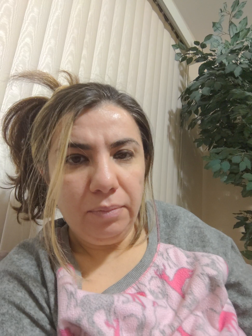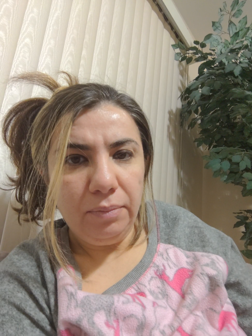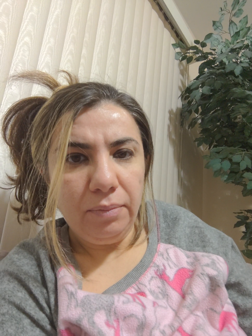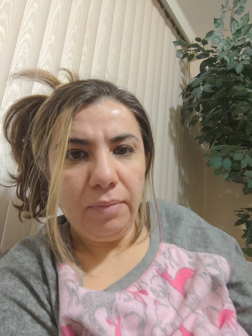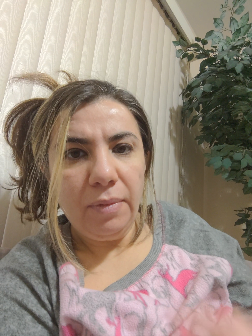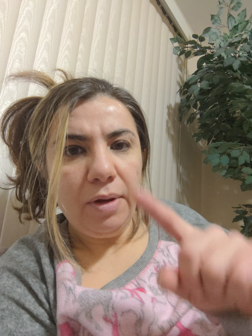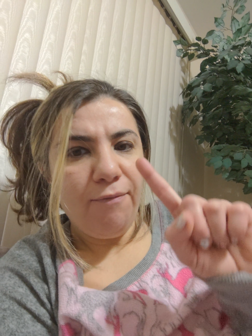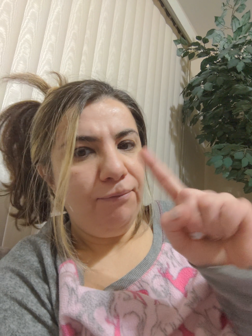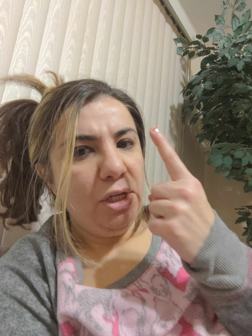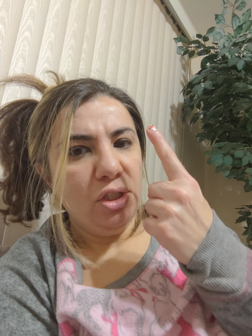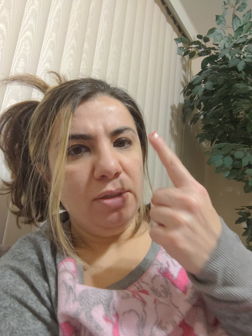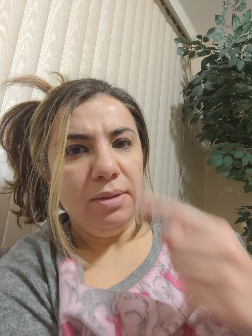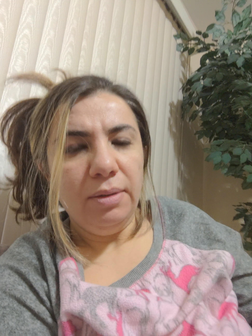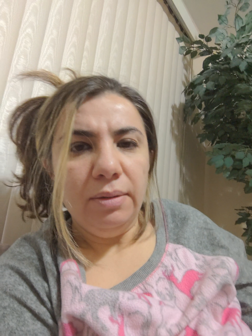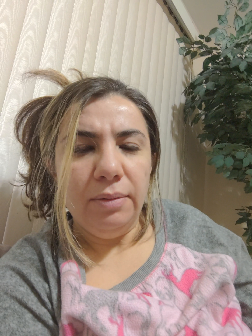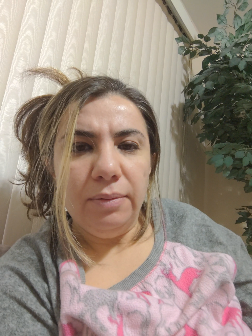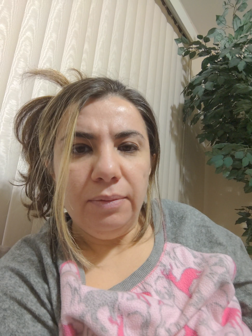first